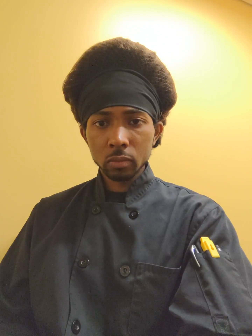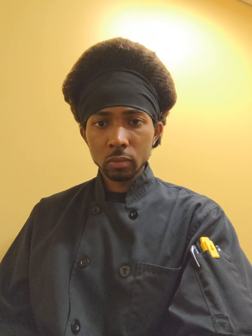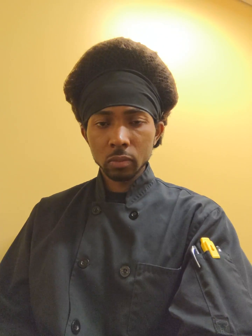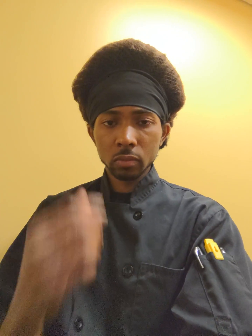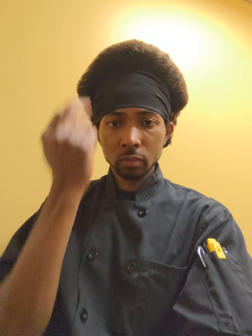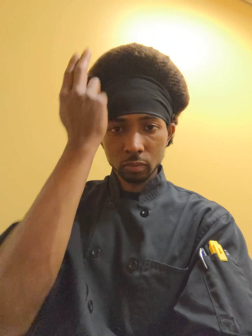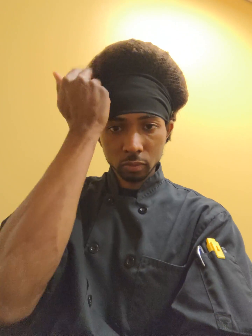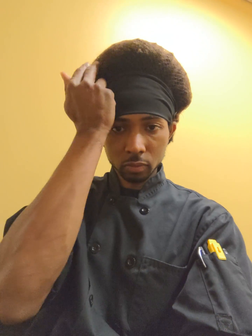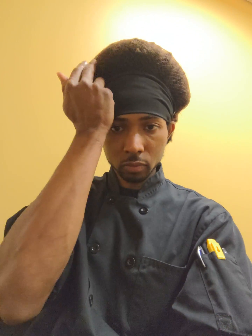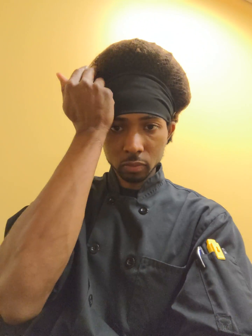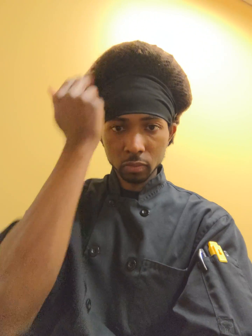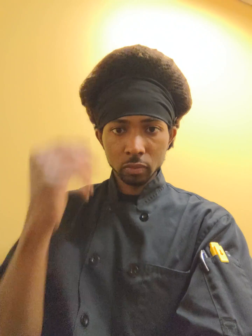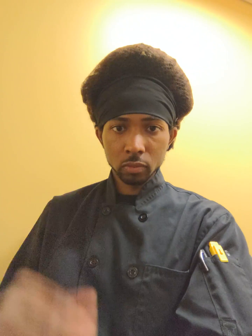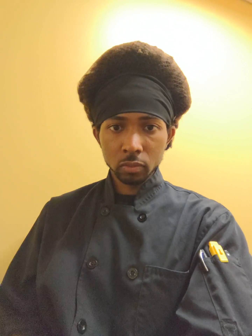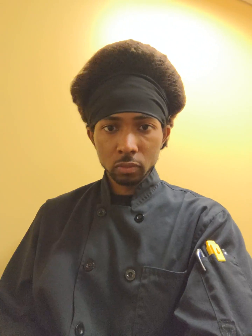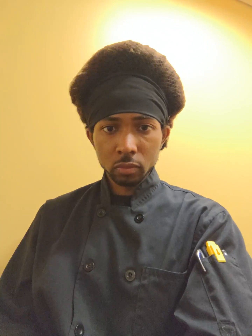bunny